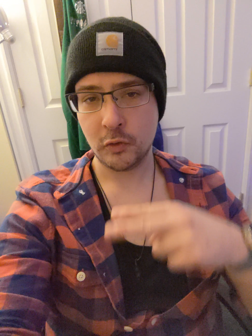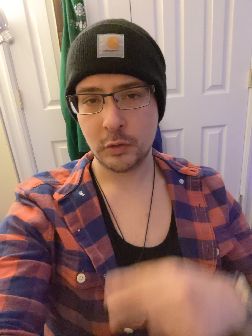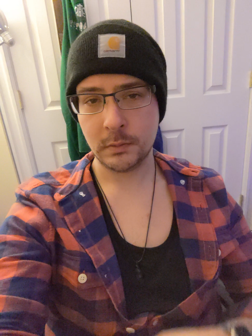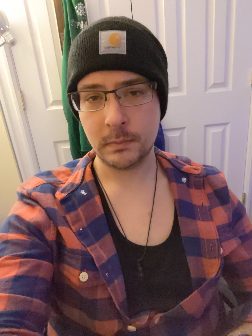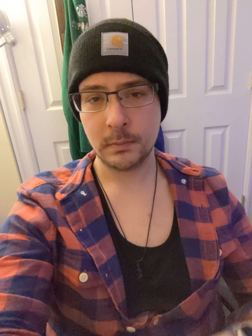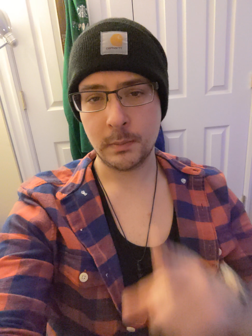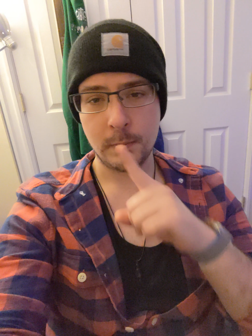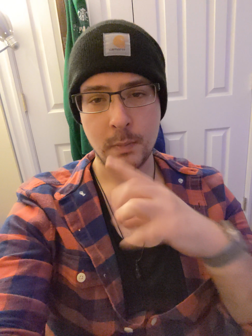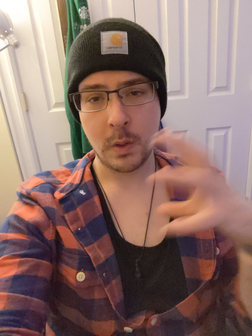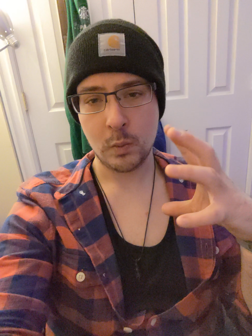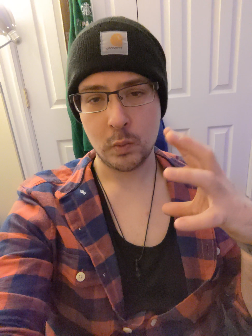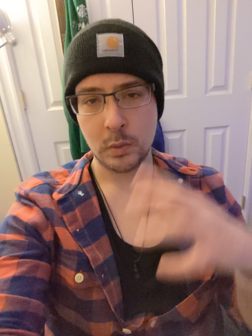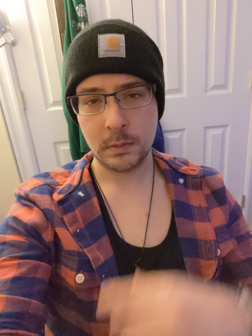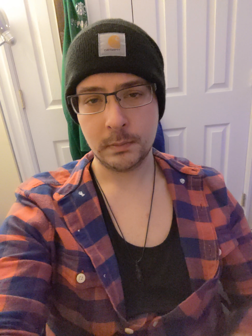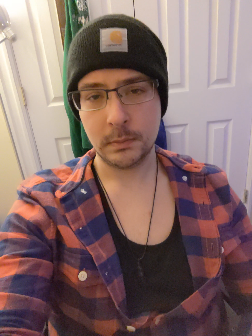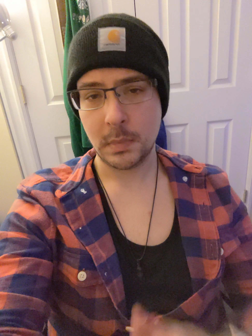balloon